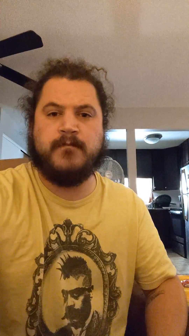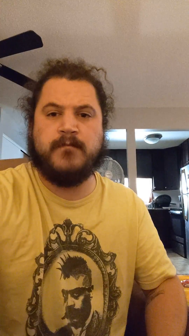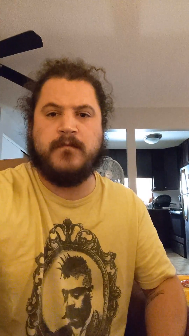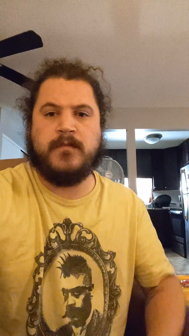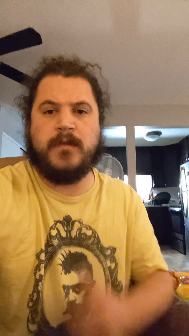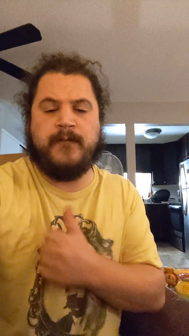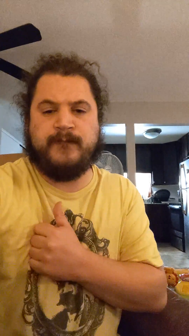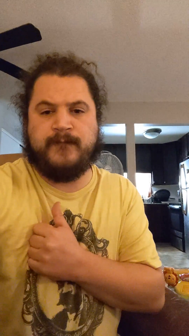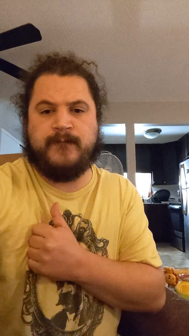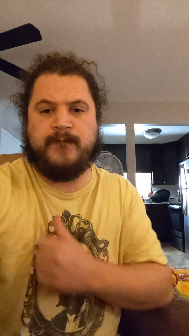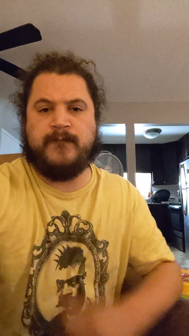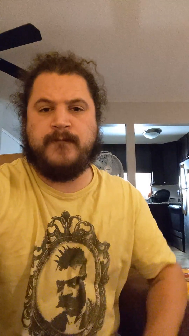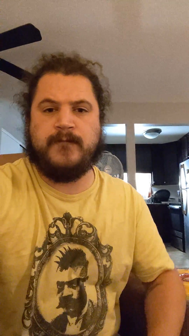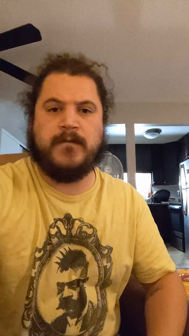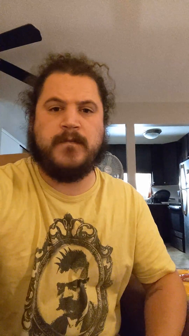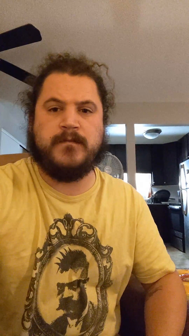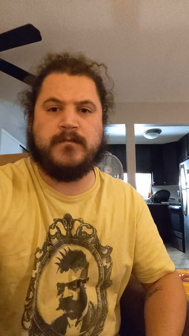love